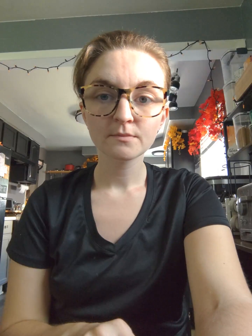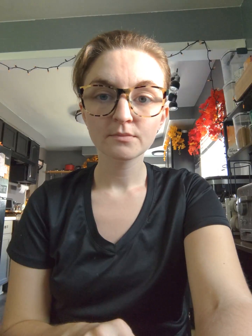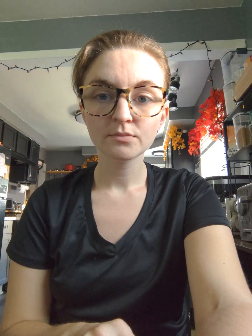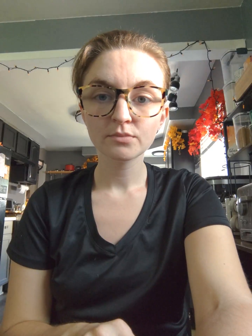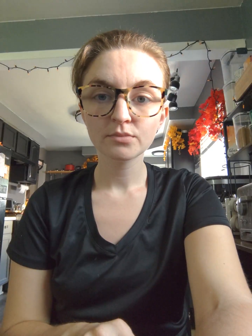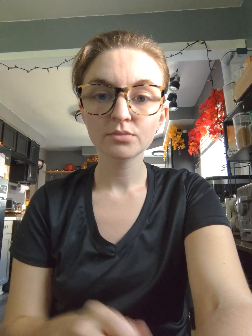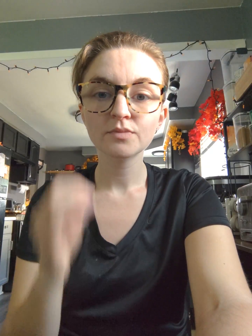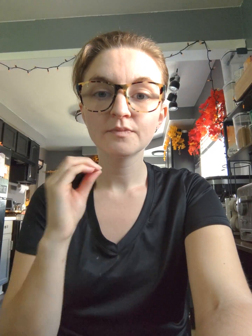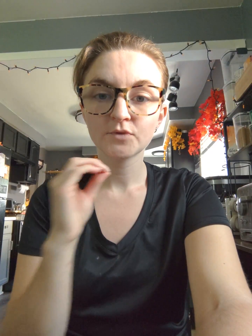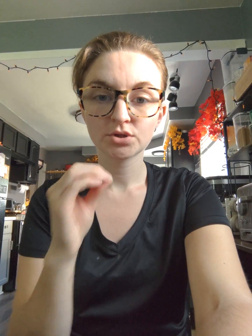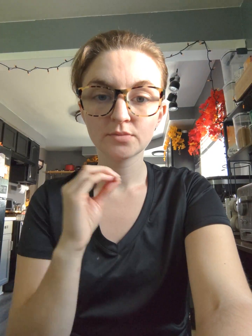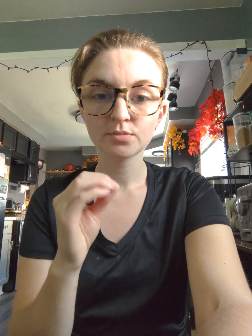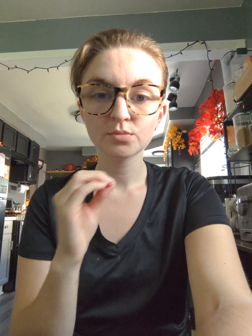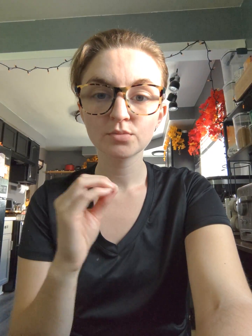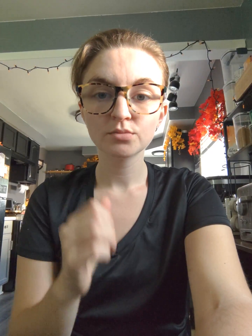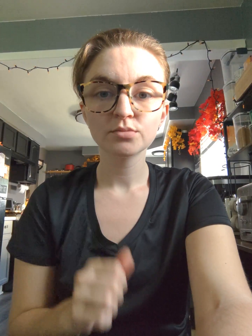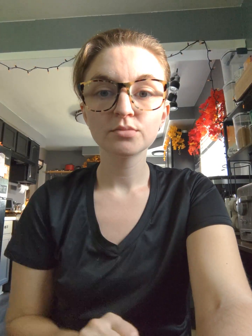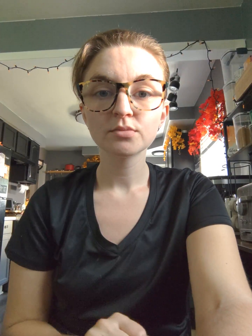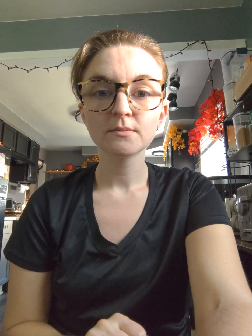fix